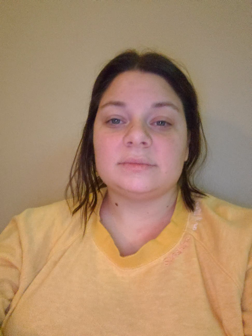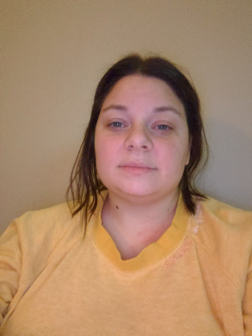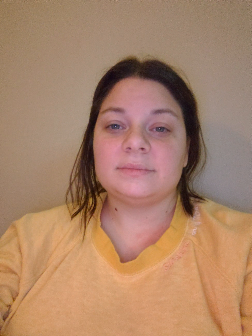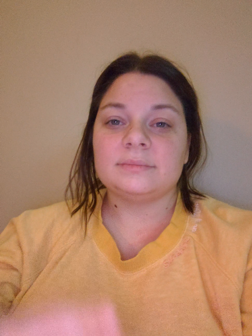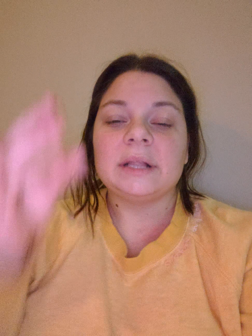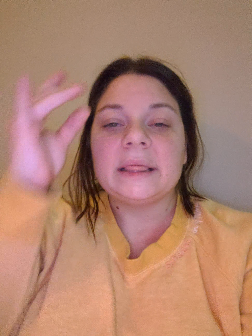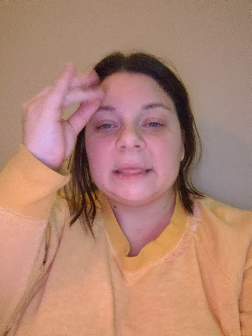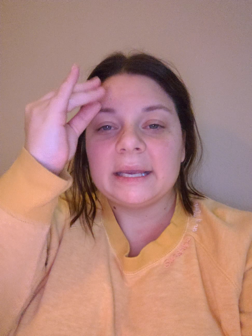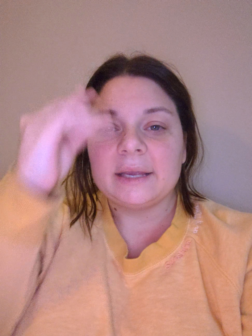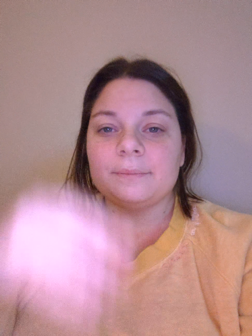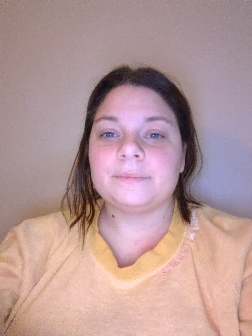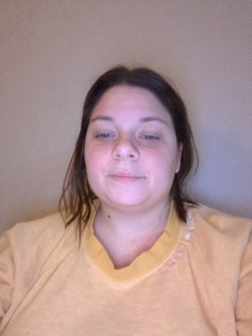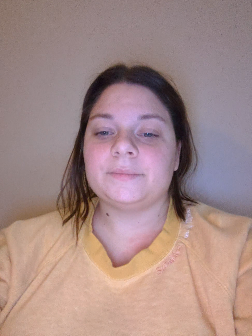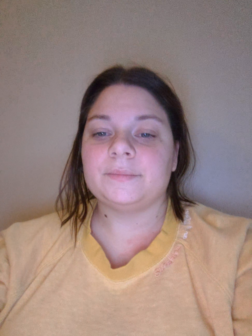think